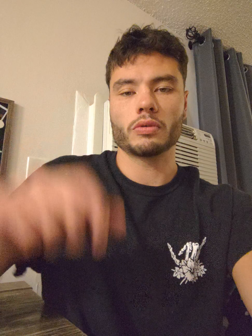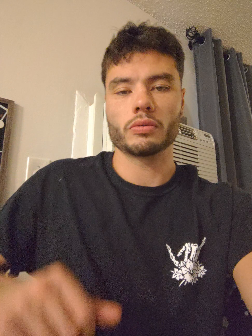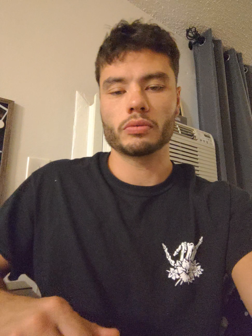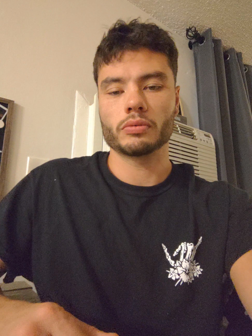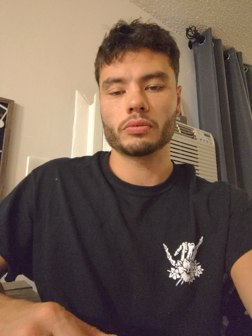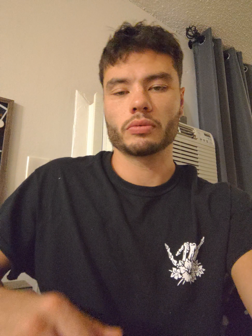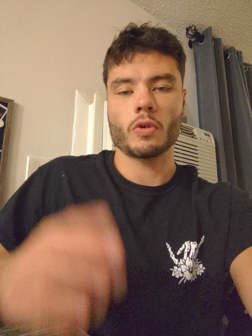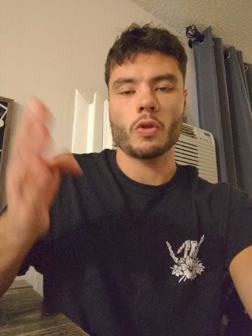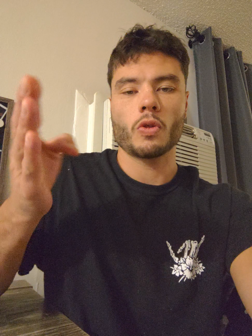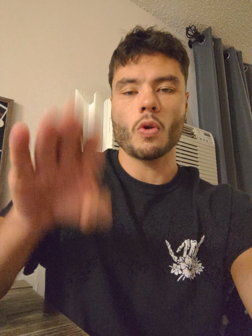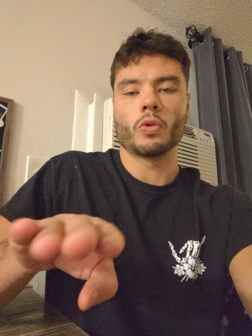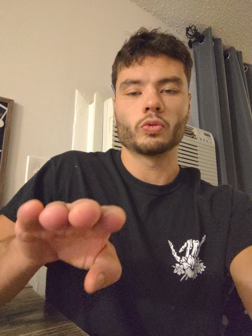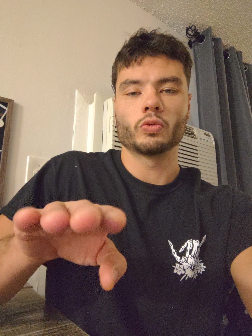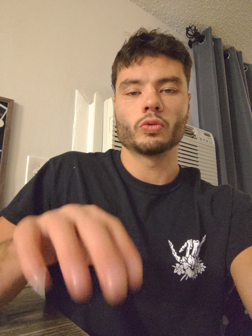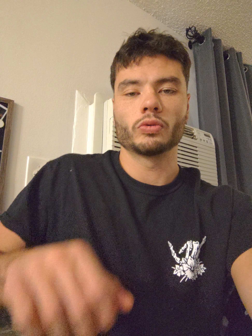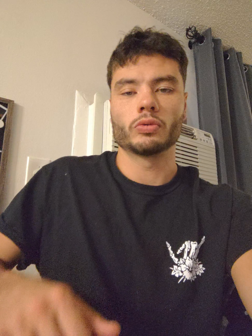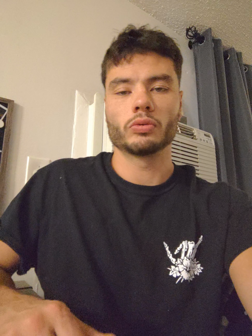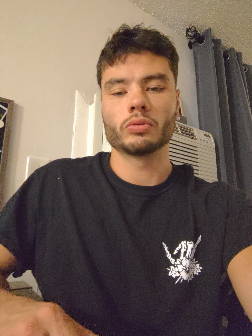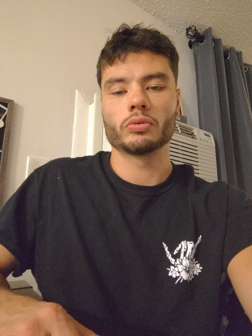close